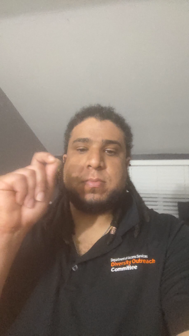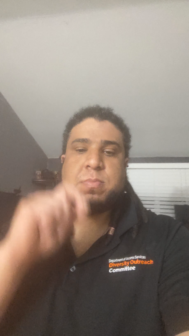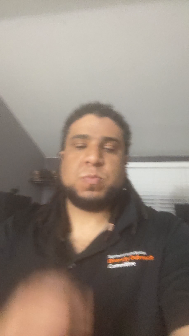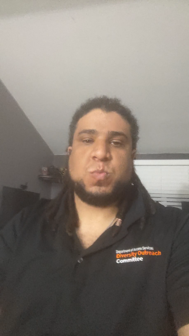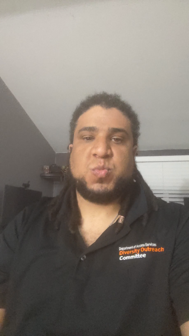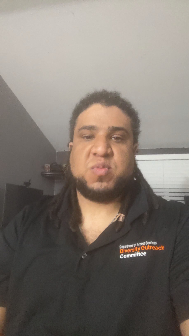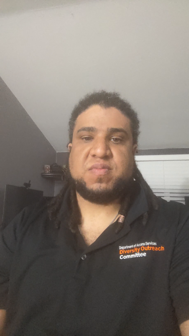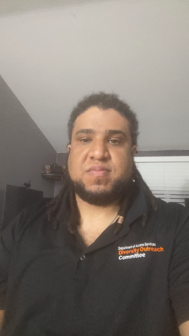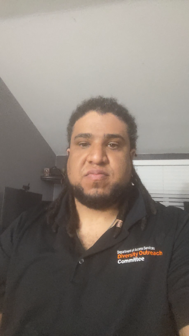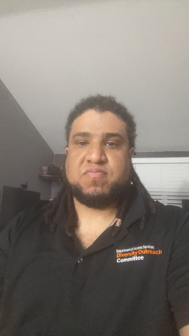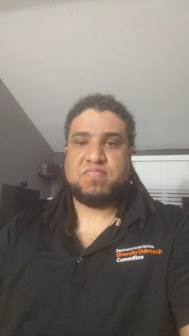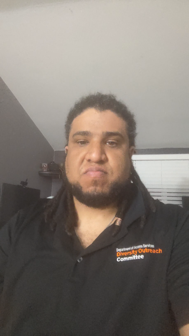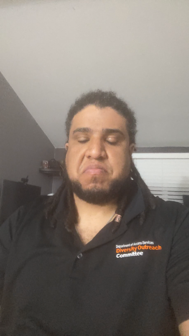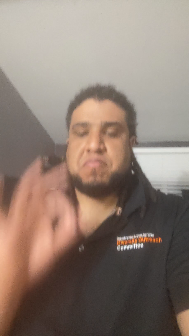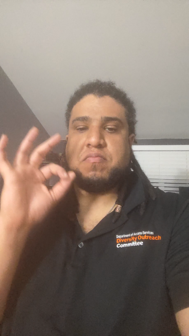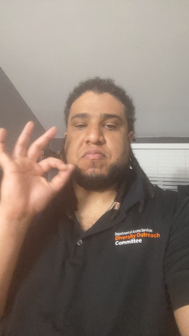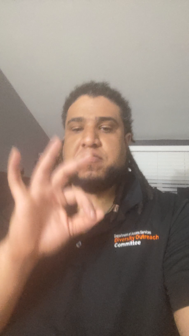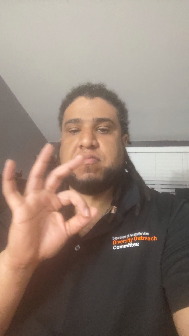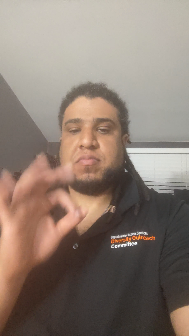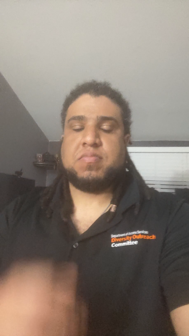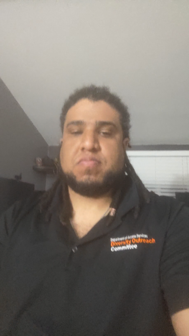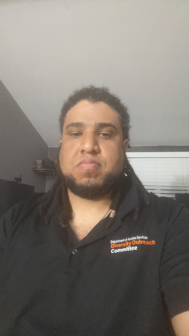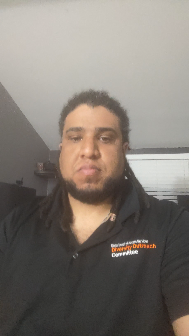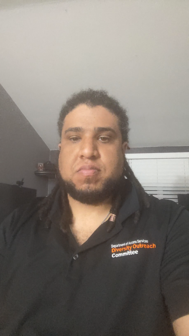fit